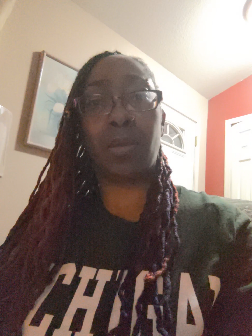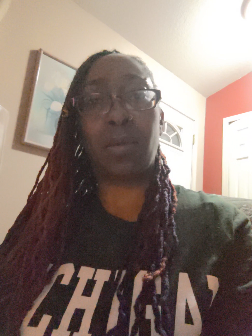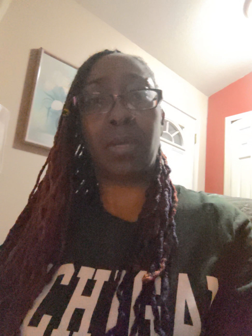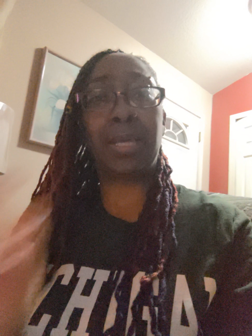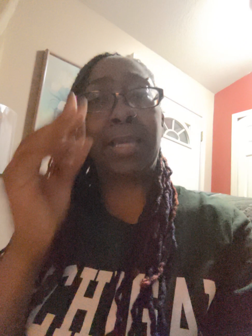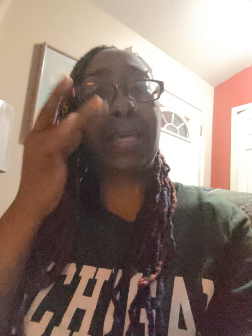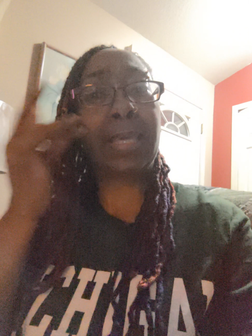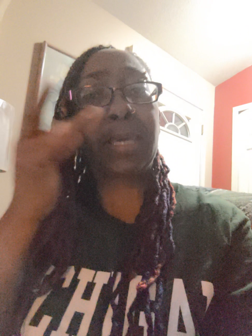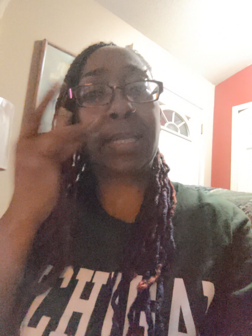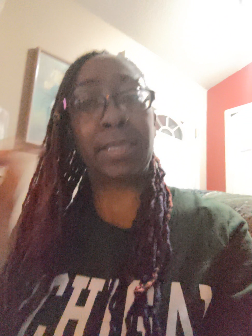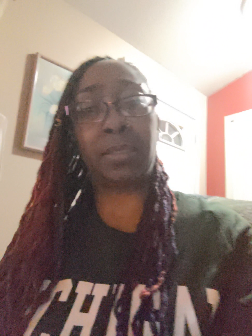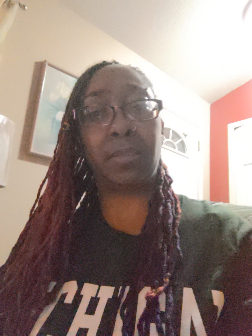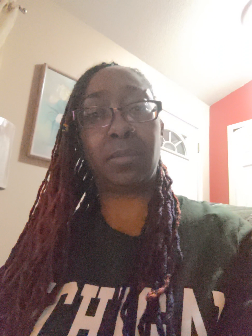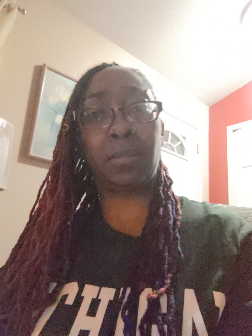kitty